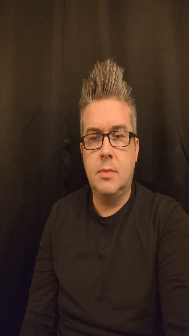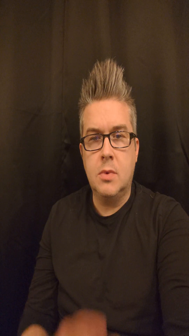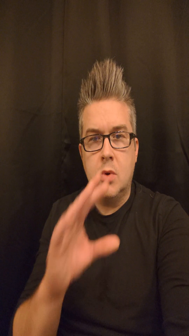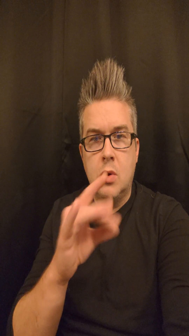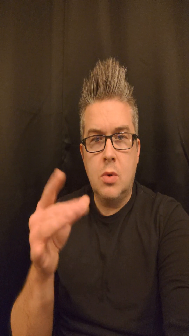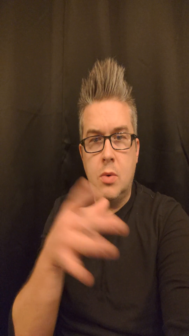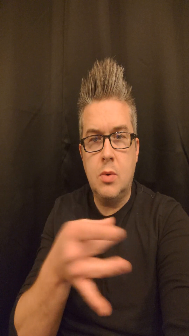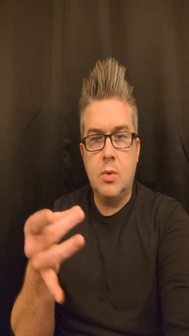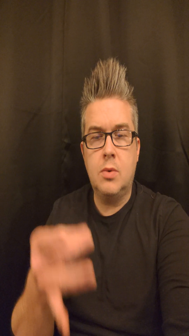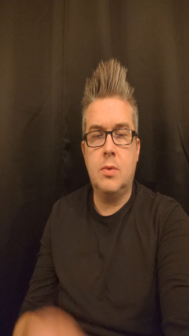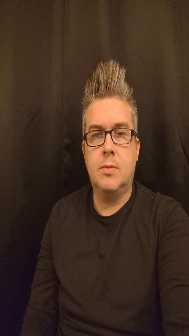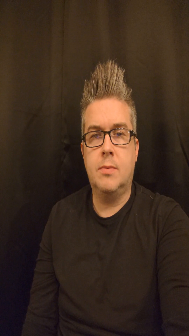story